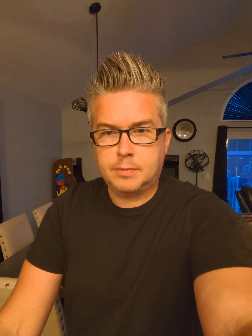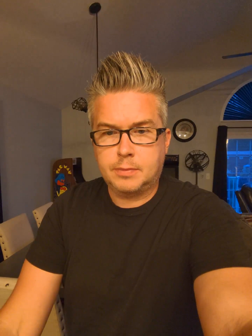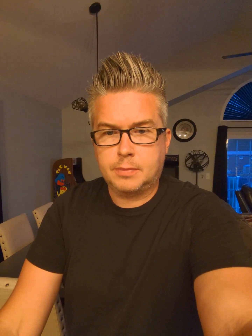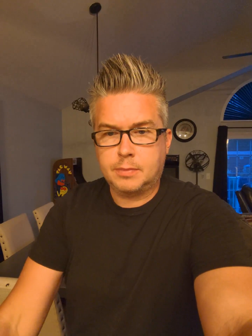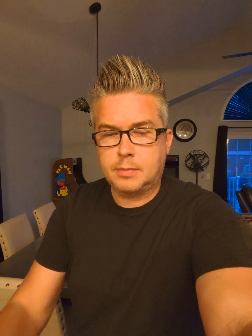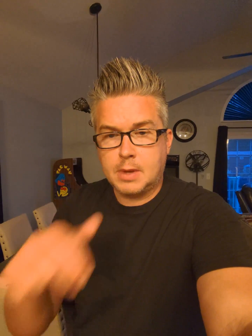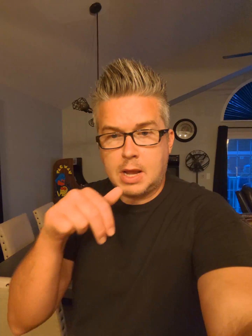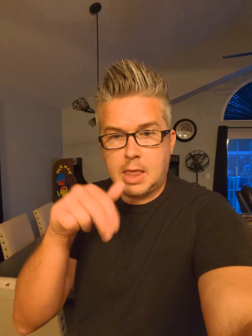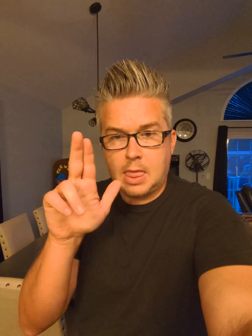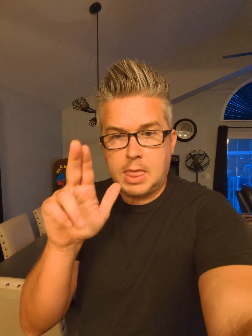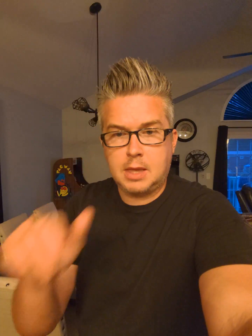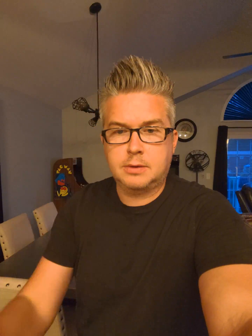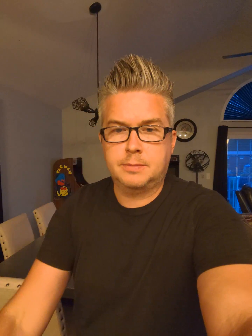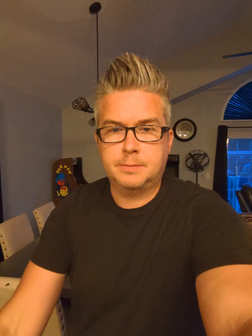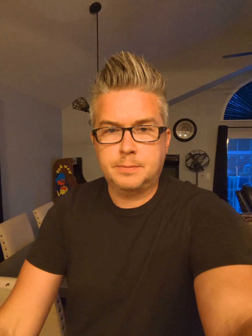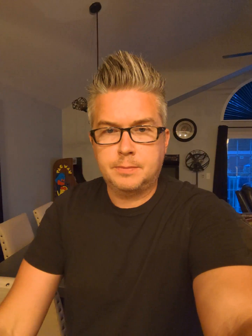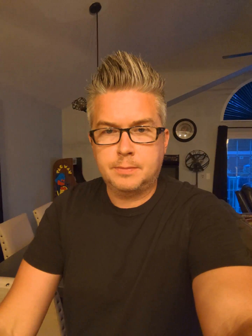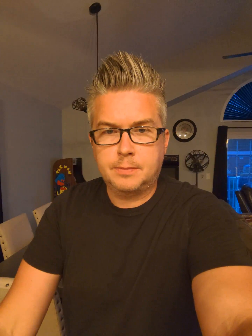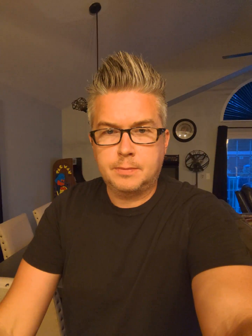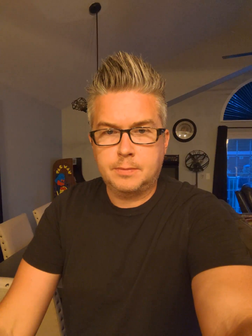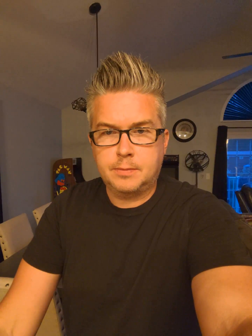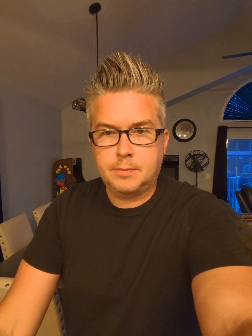lick